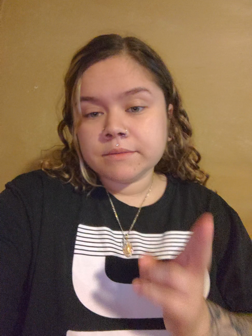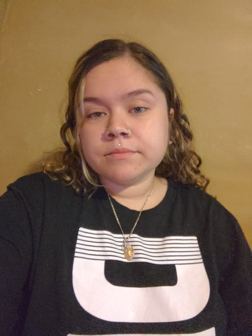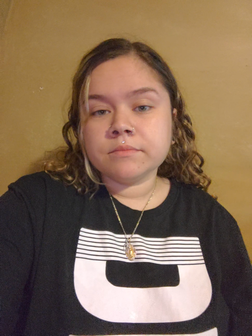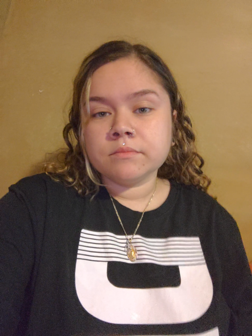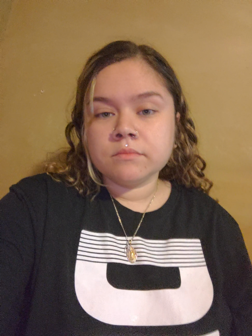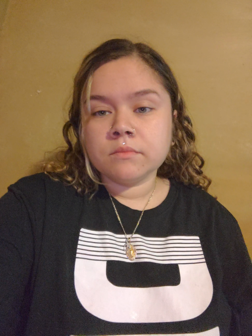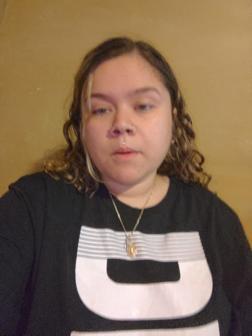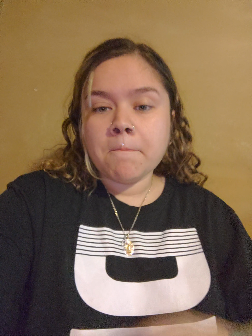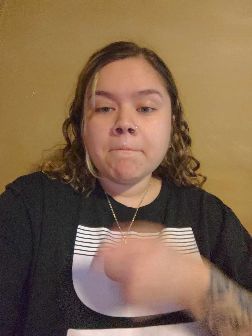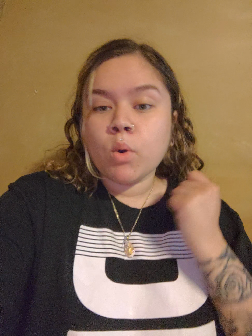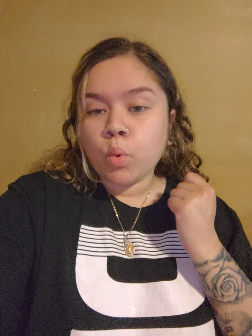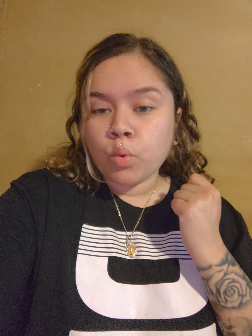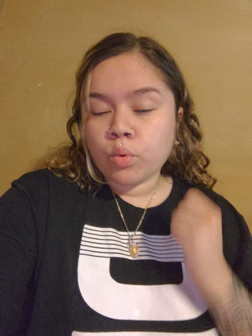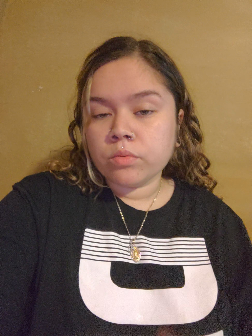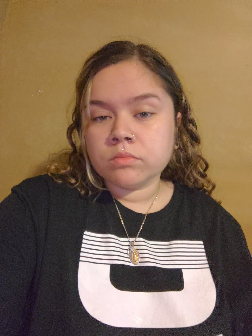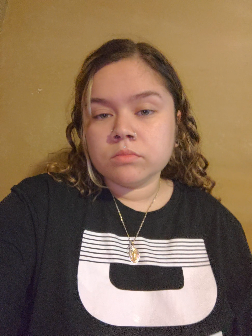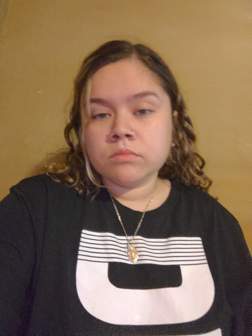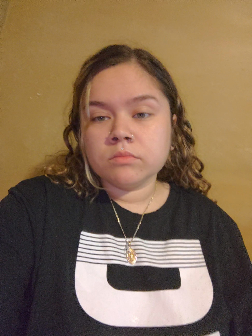pull